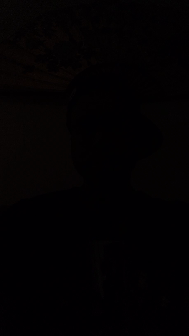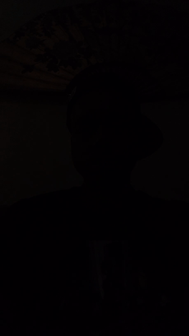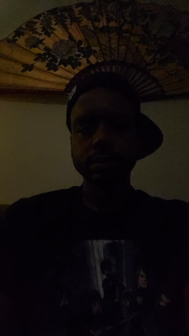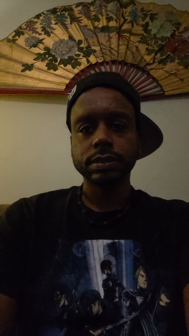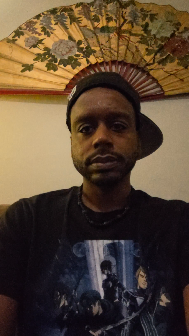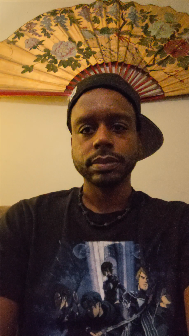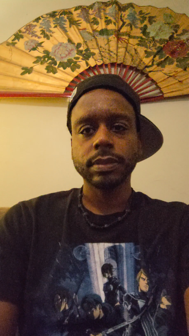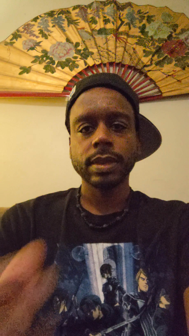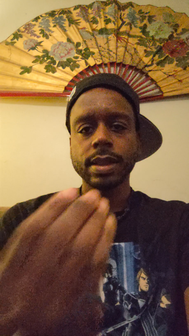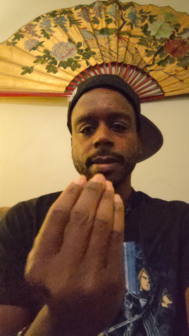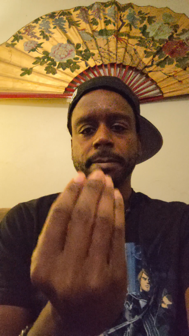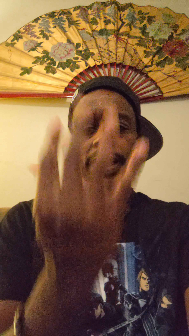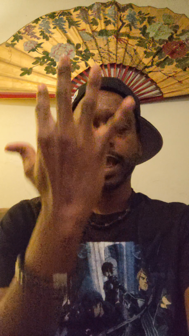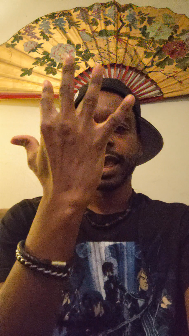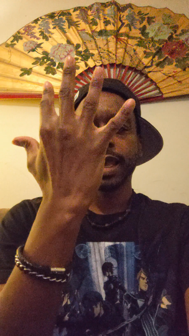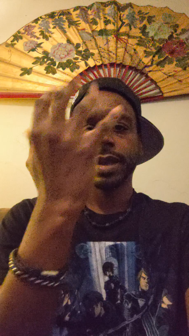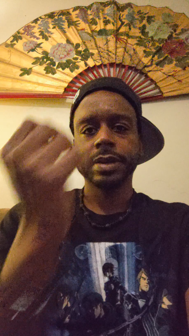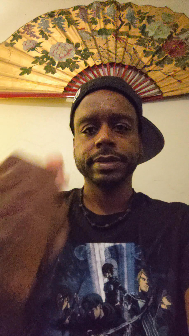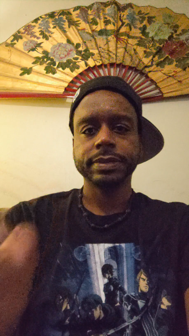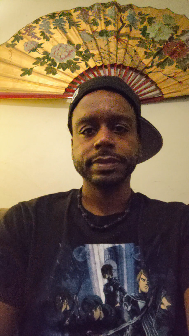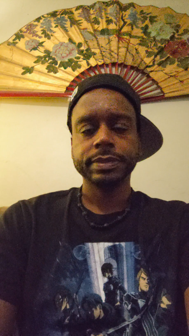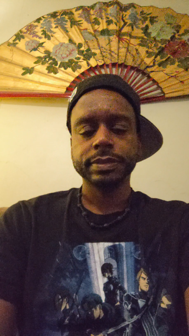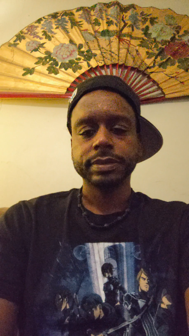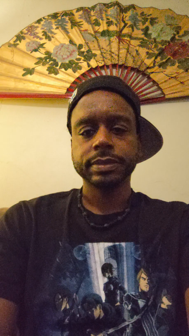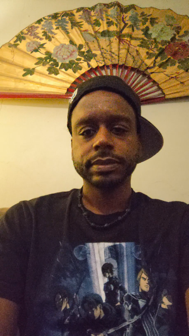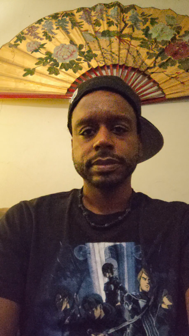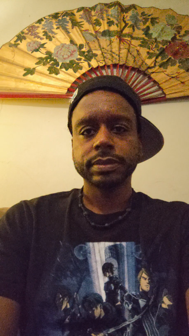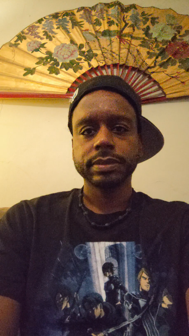plants